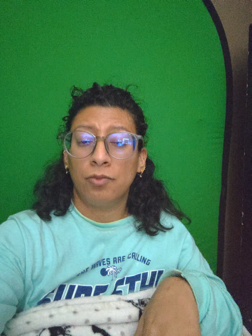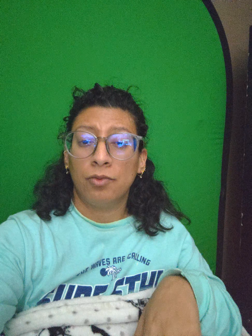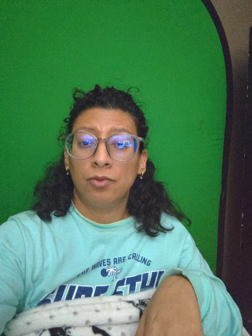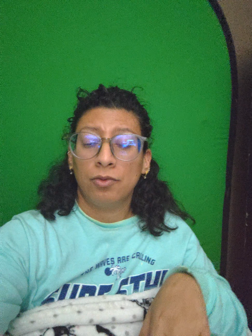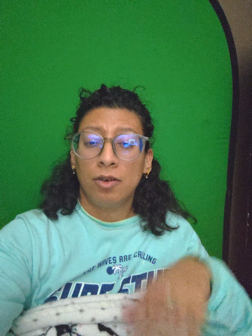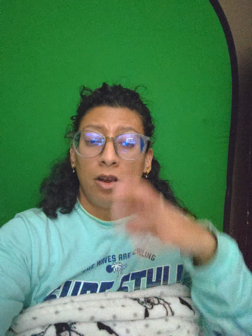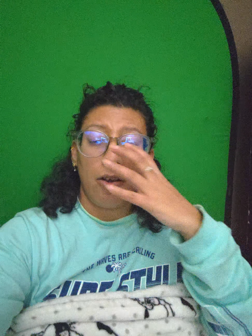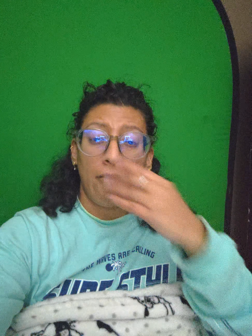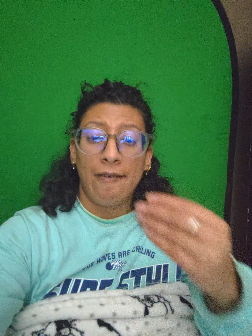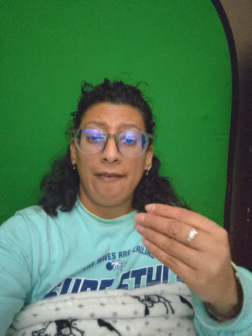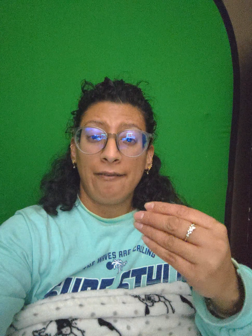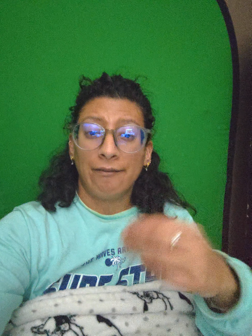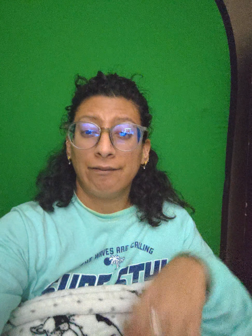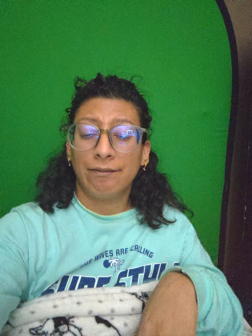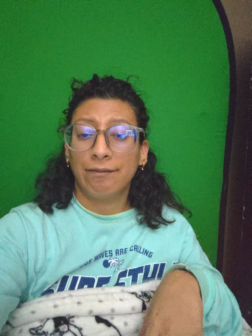wolf